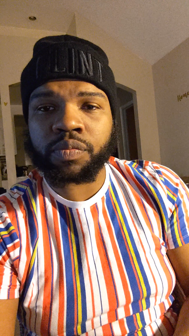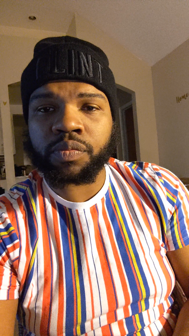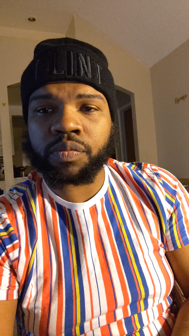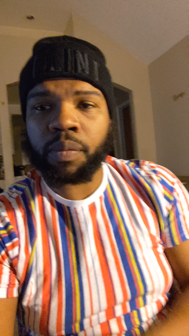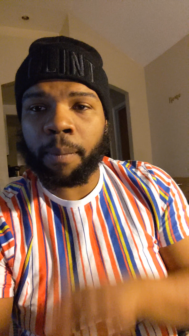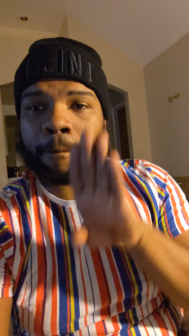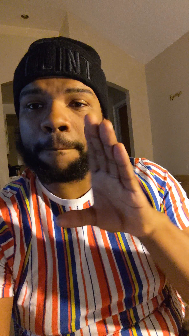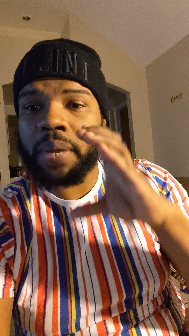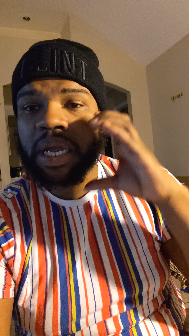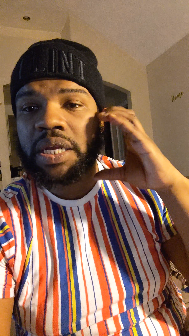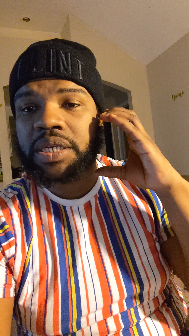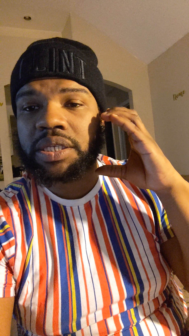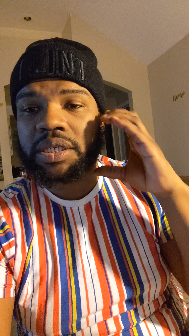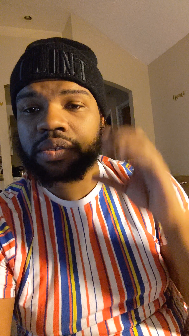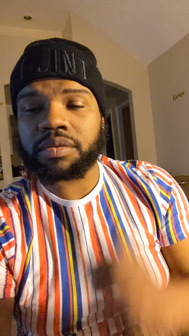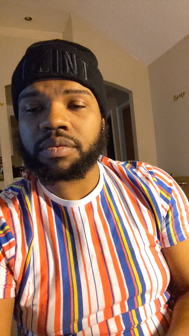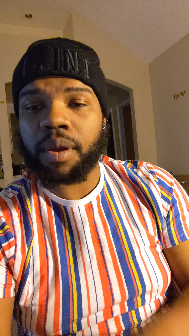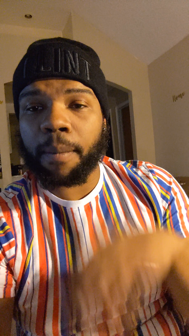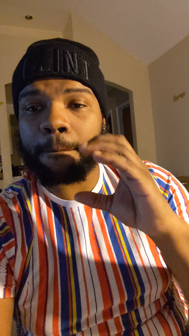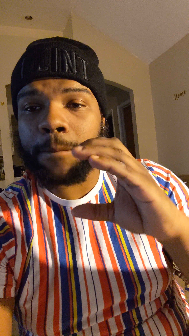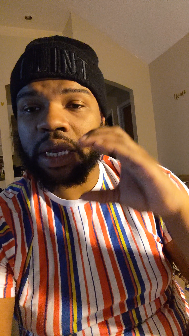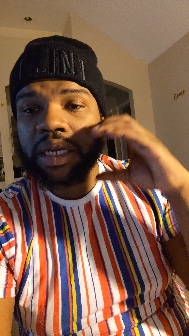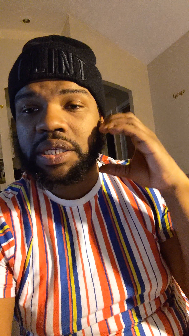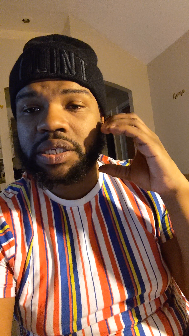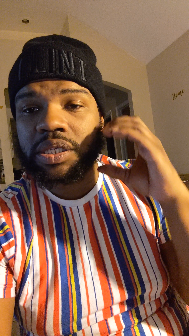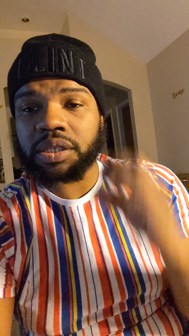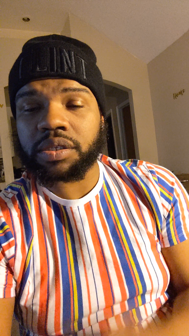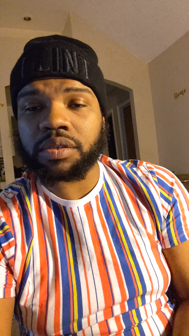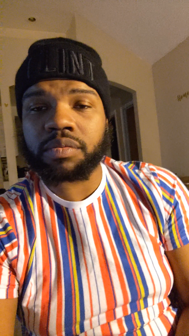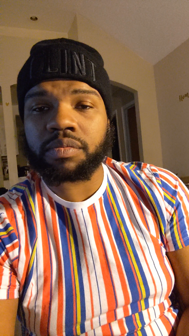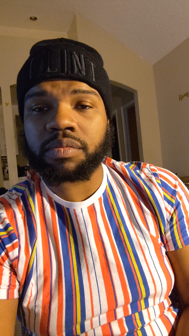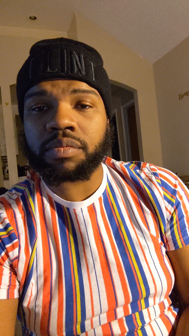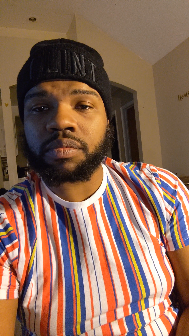bus